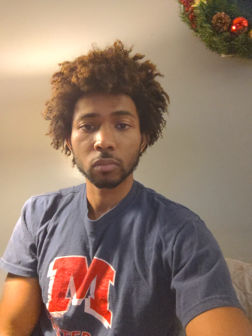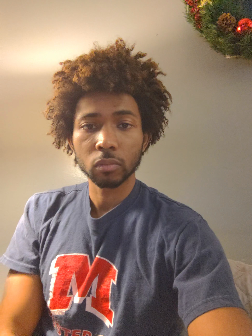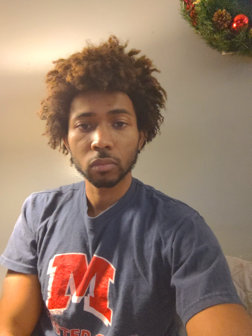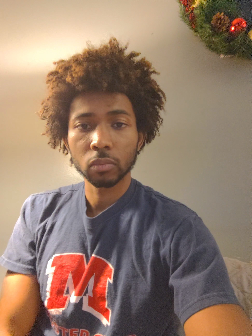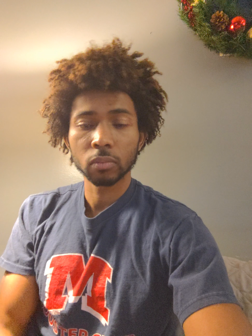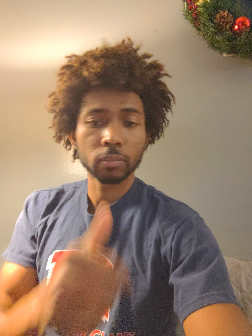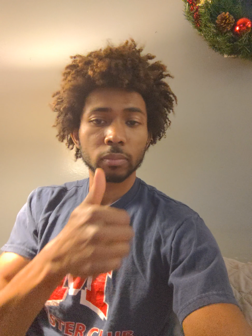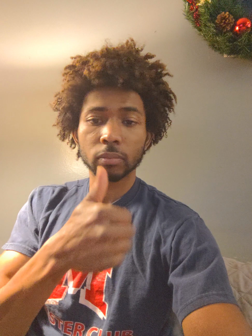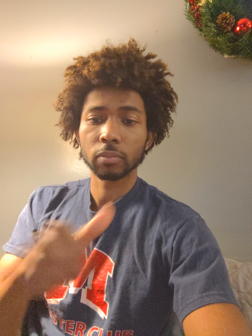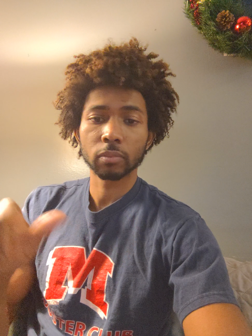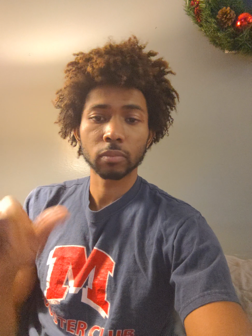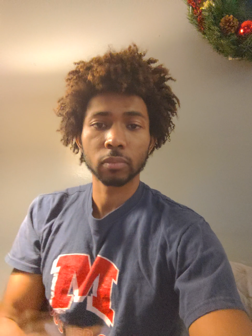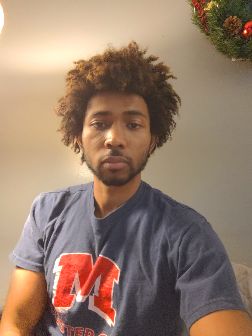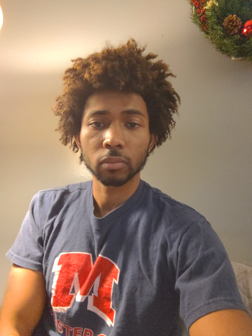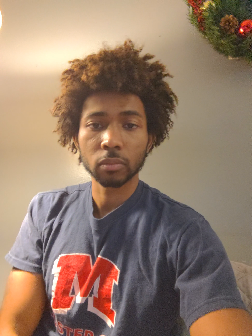any